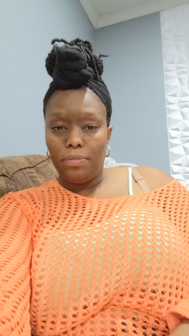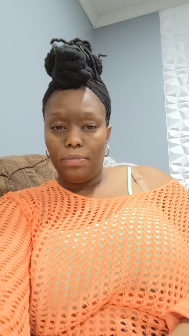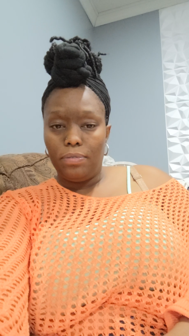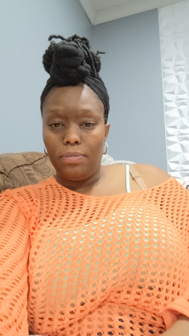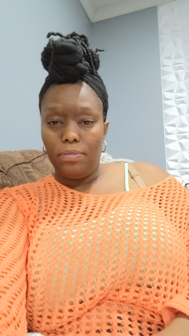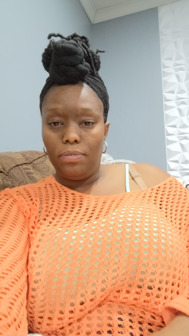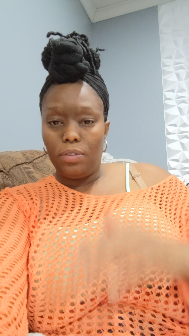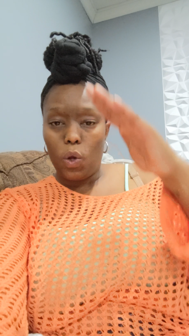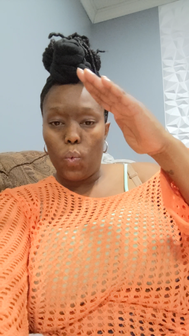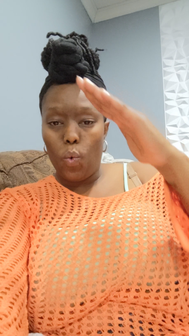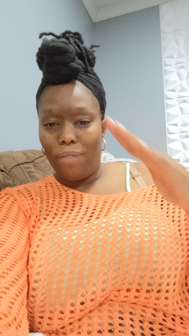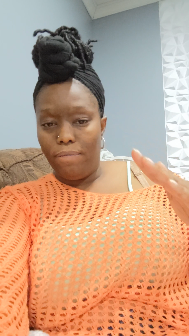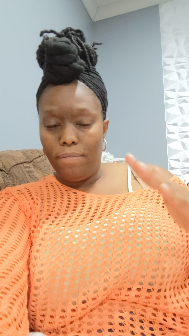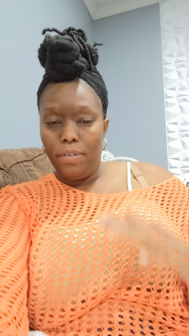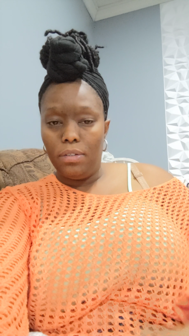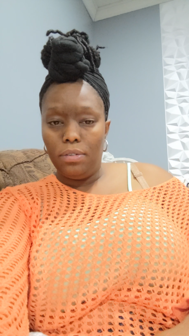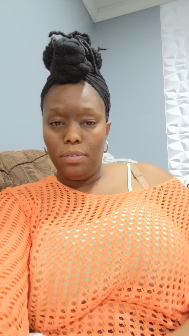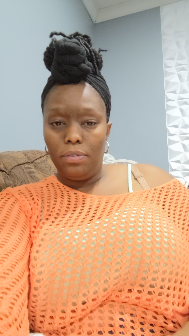roof